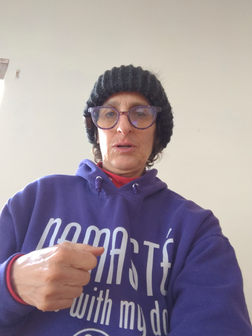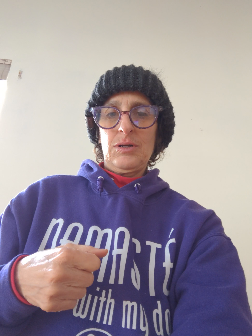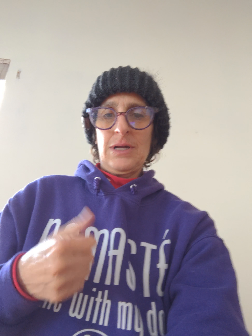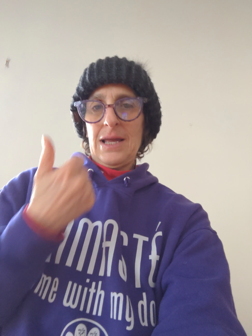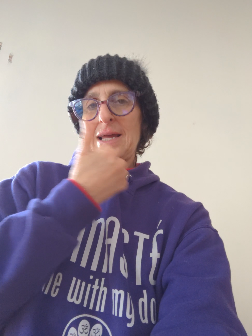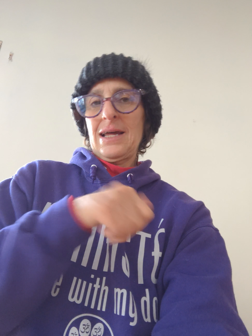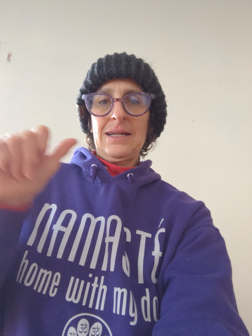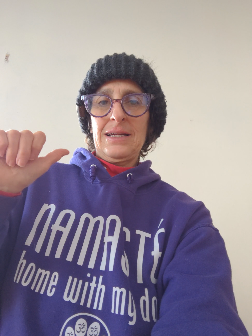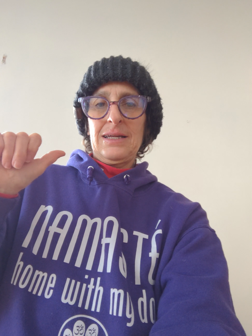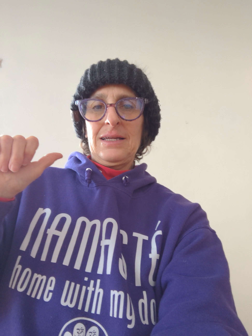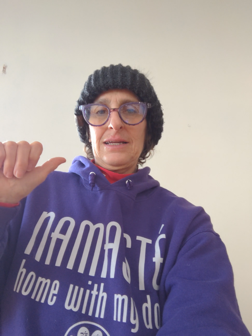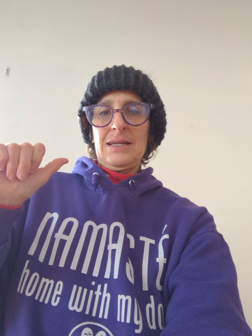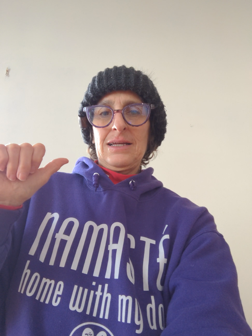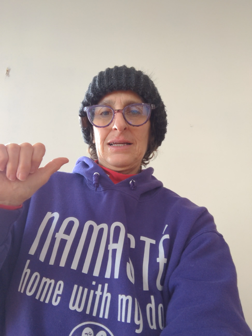any